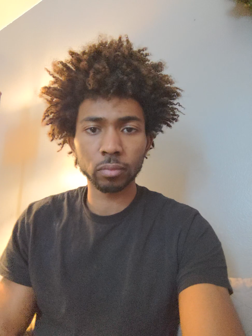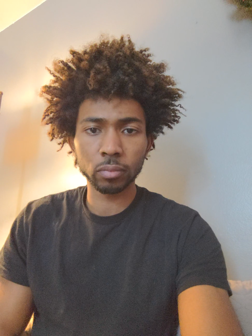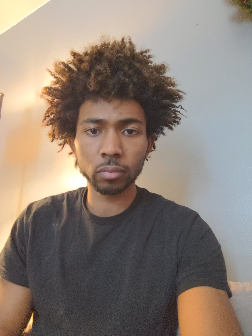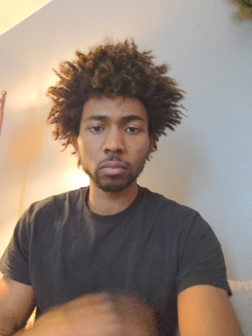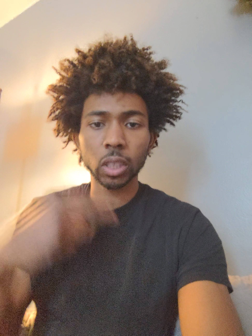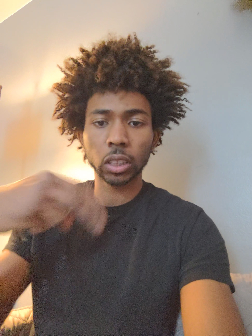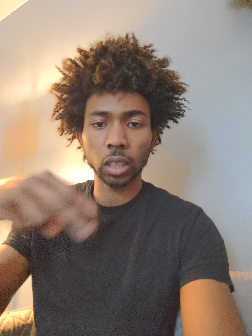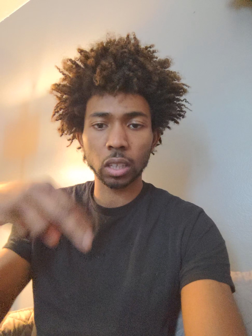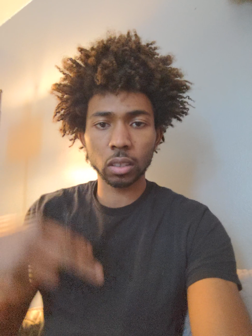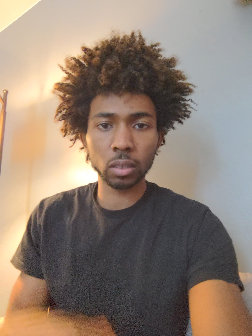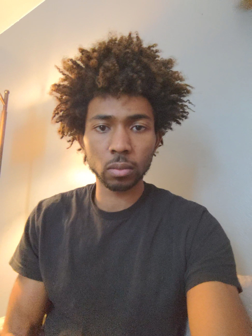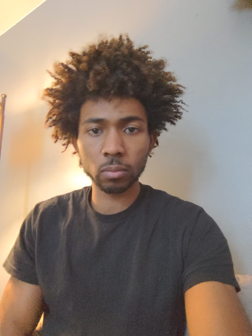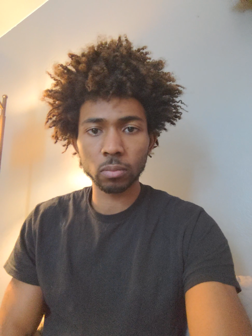dance